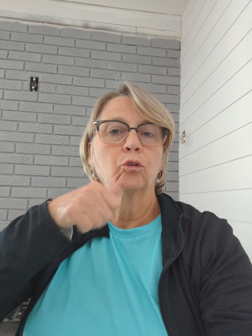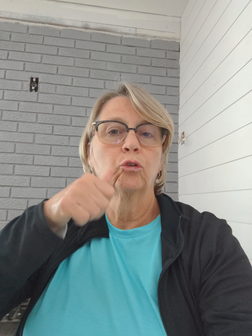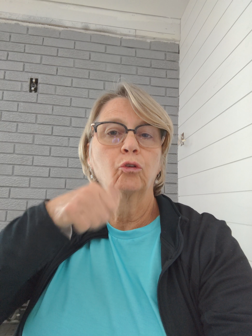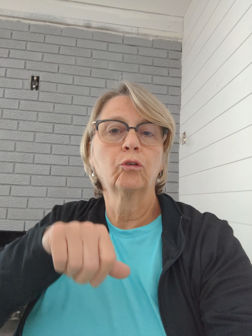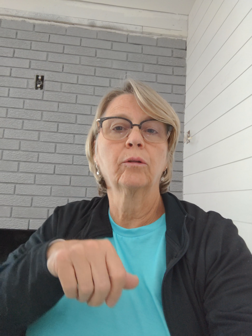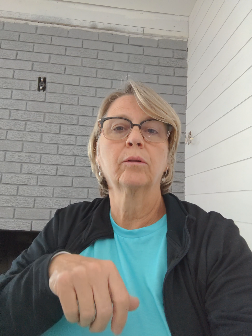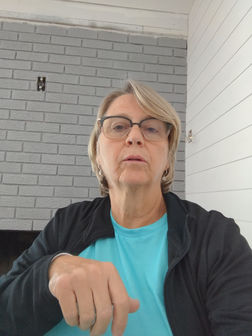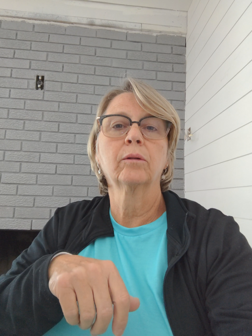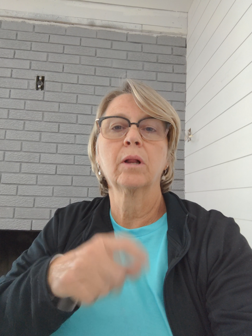girl